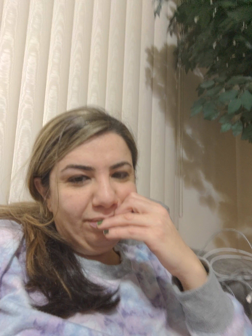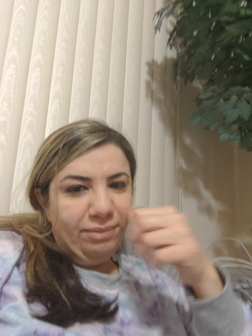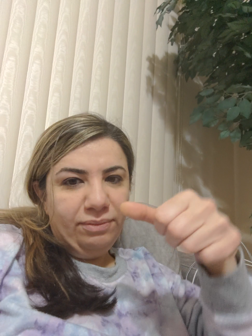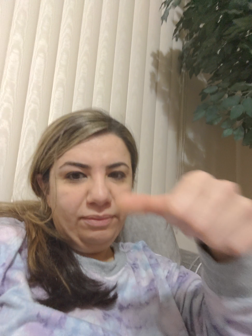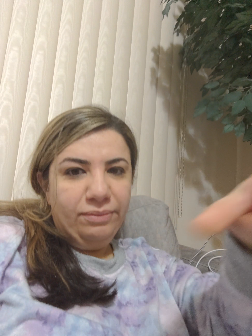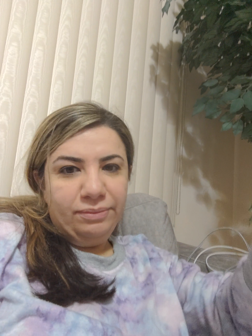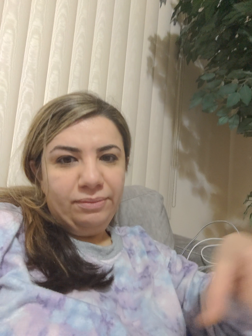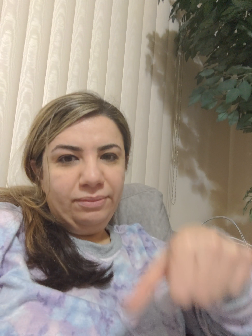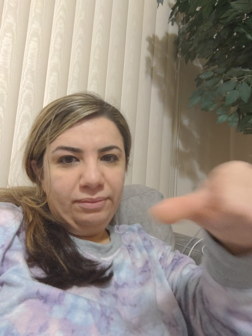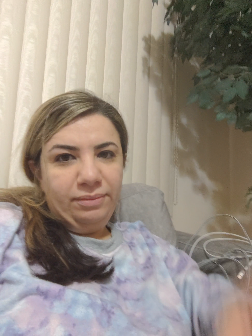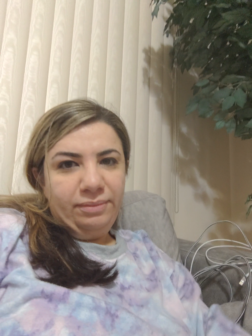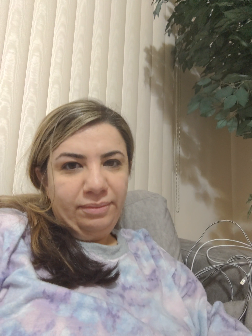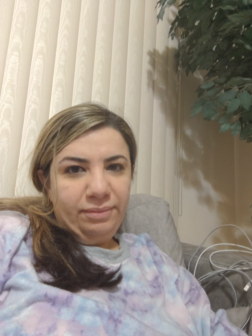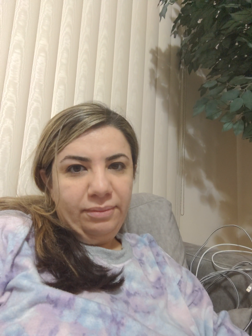puzzle